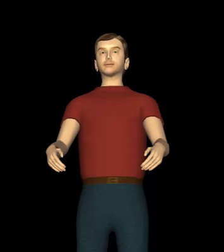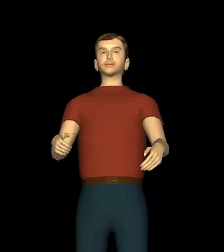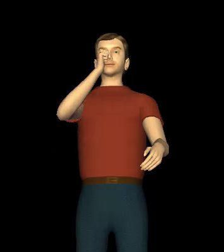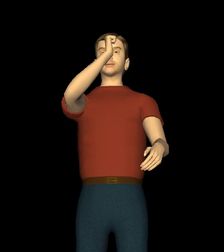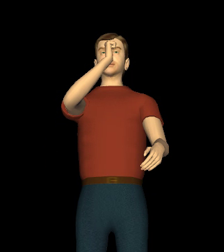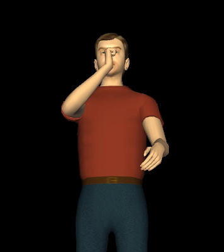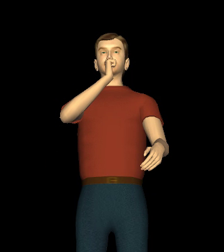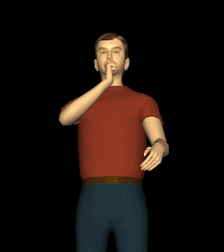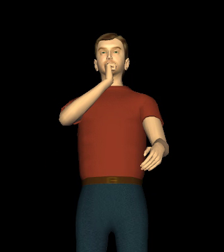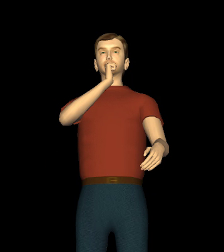متحف